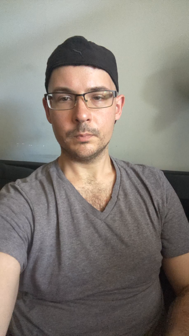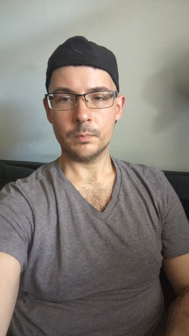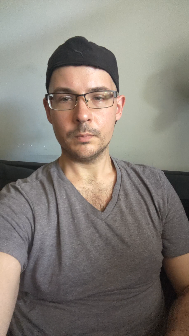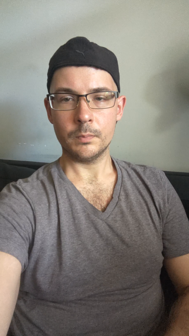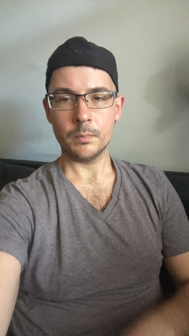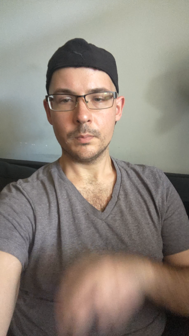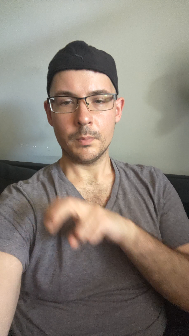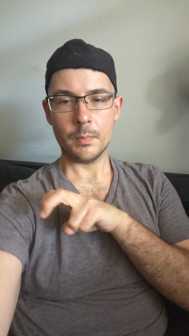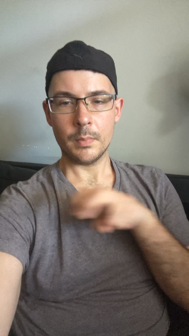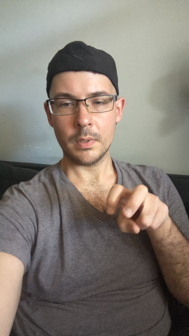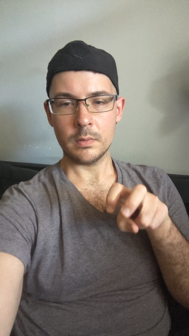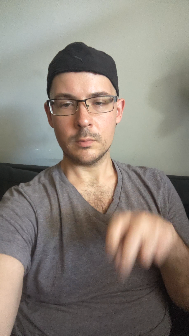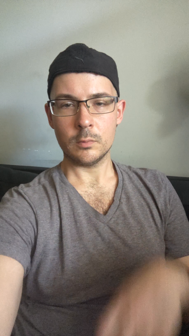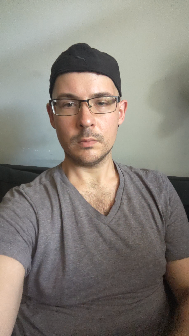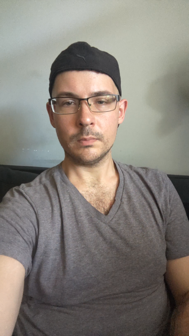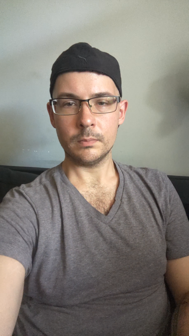bench